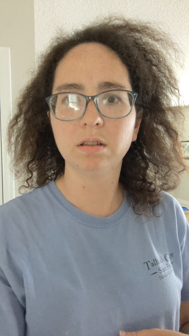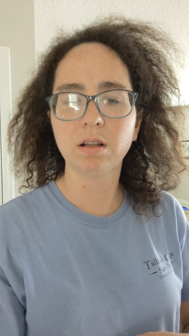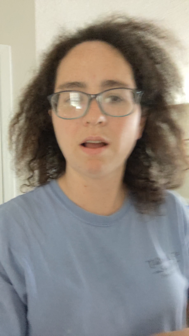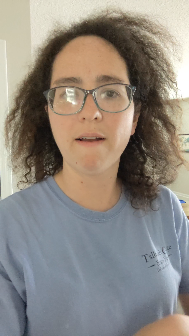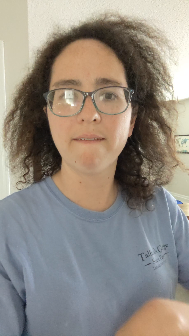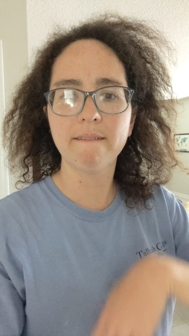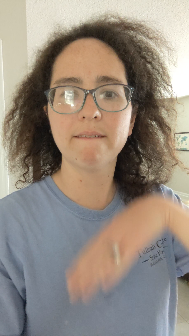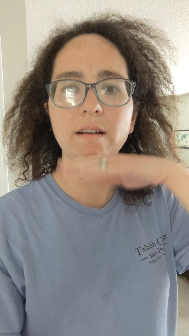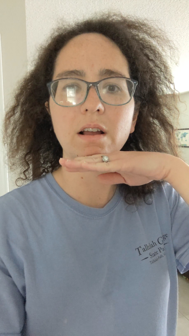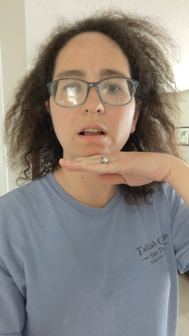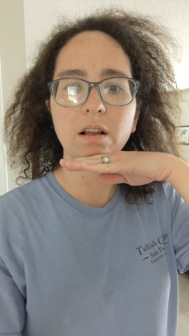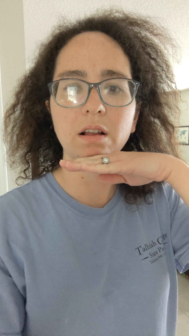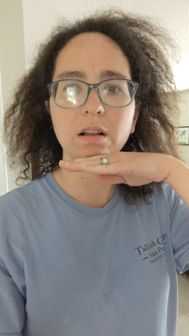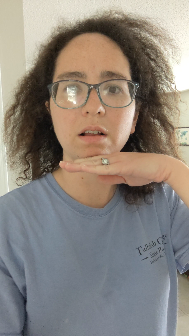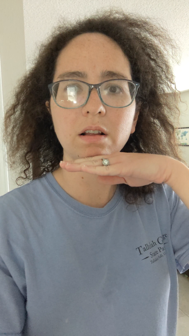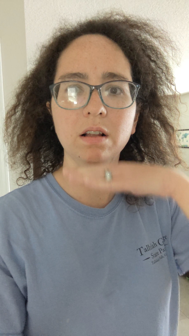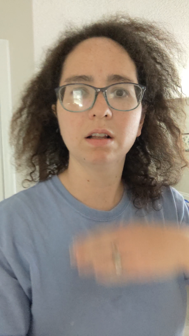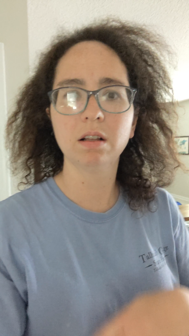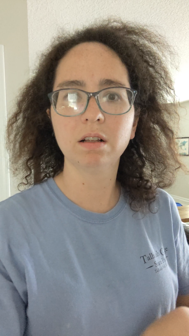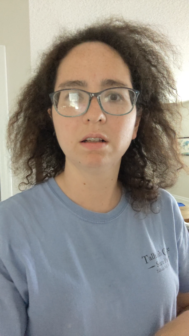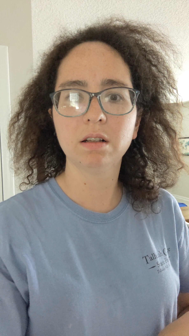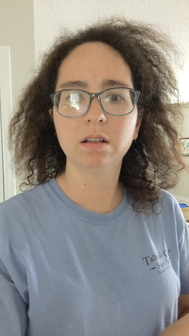full